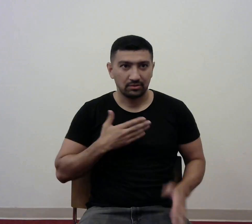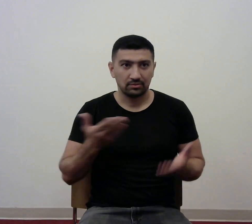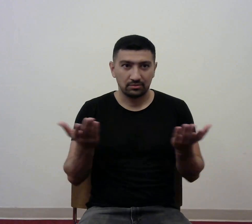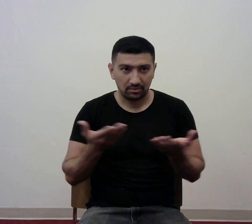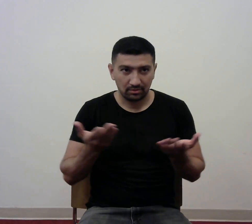hansı